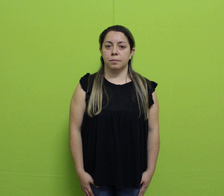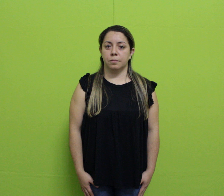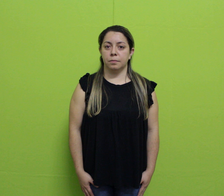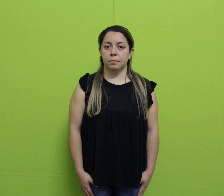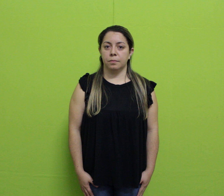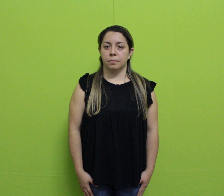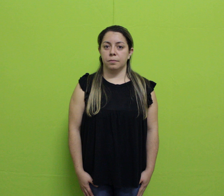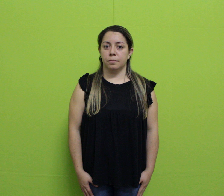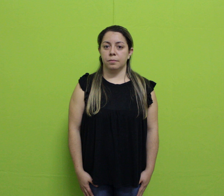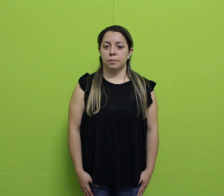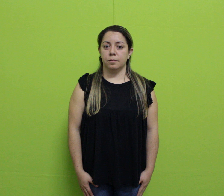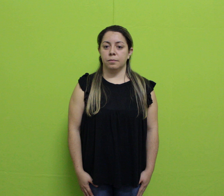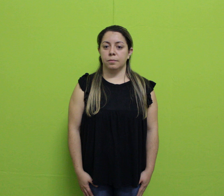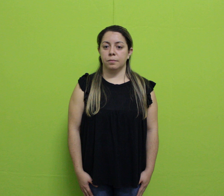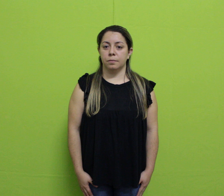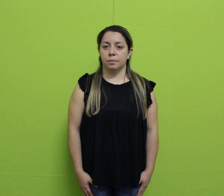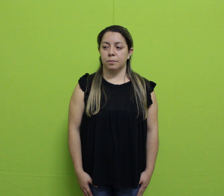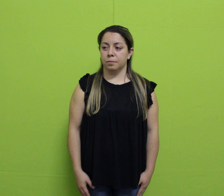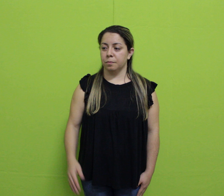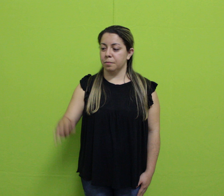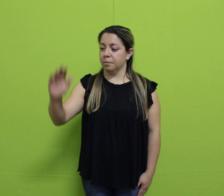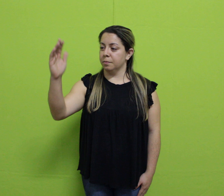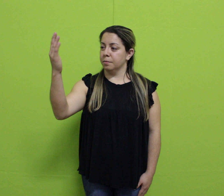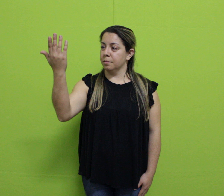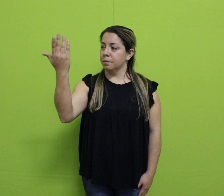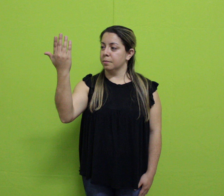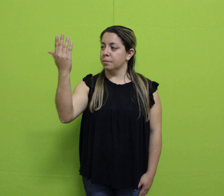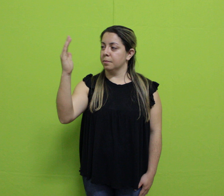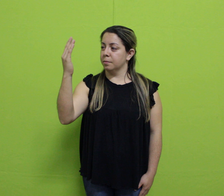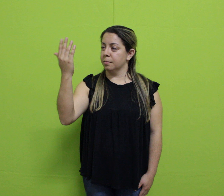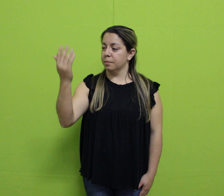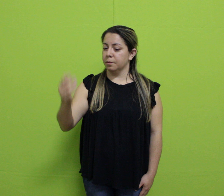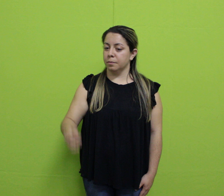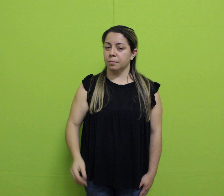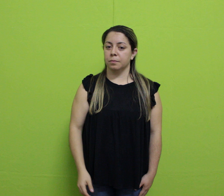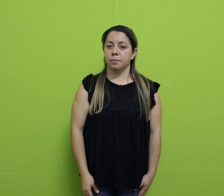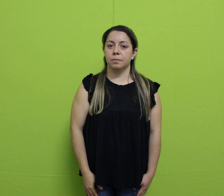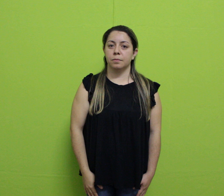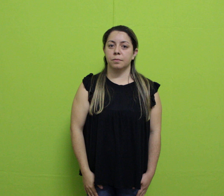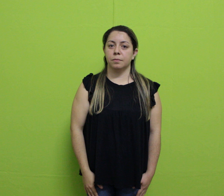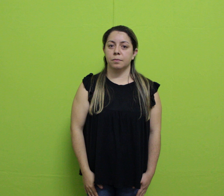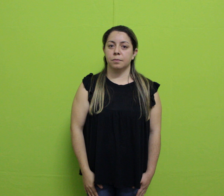espelho